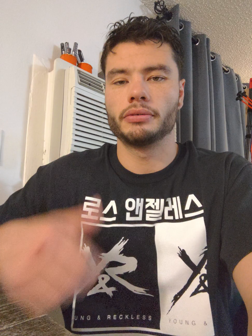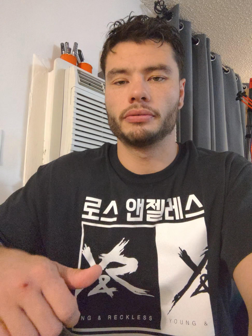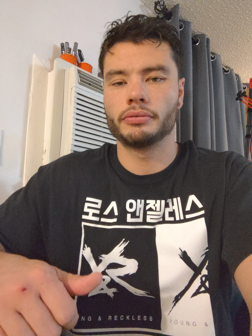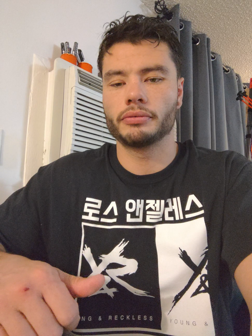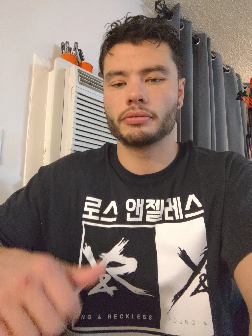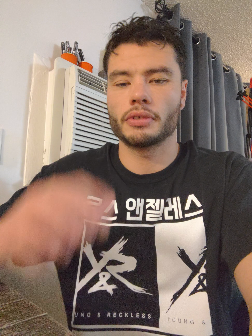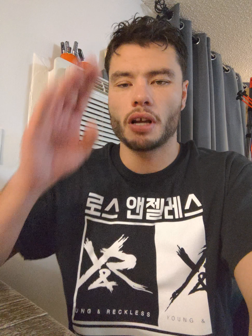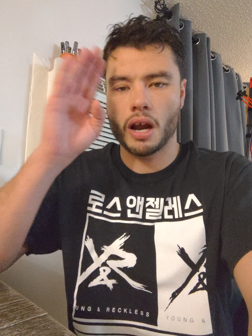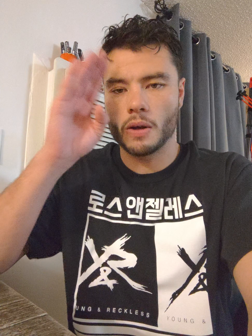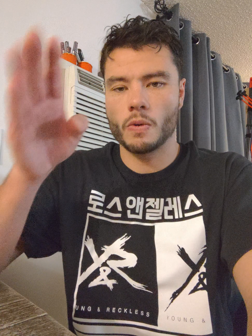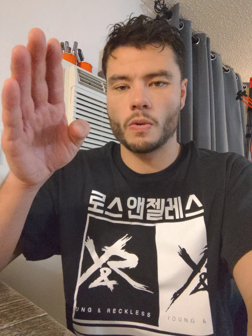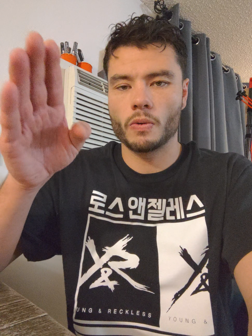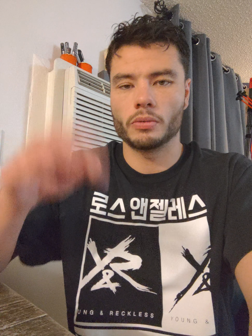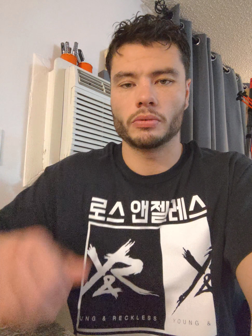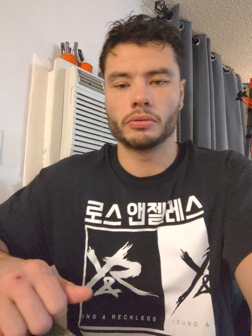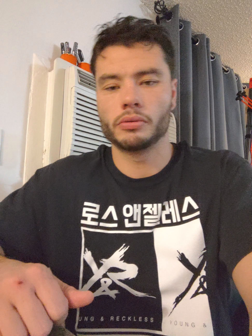hello